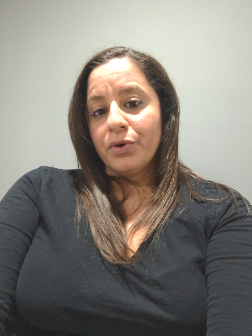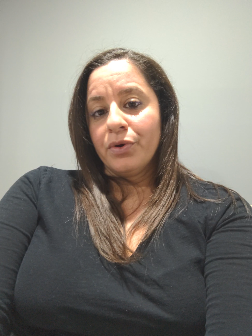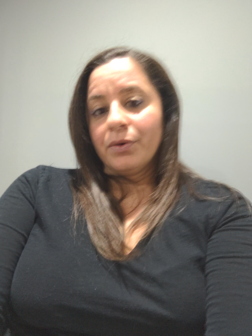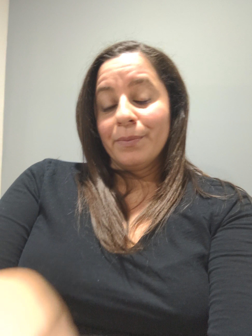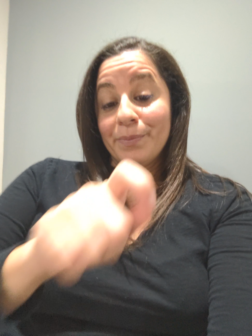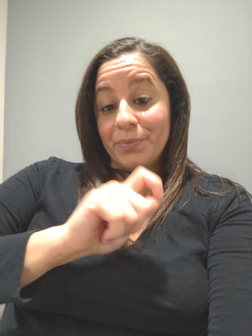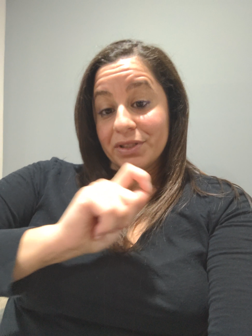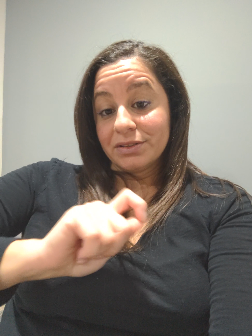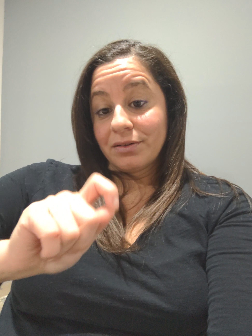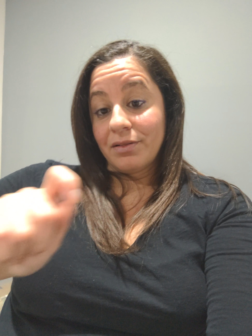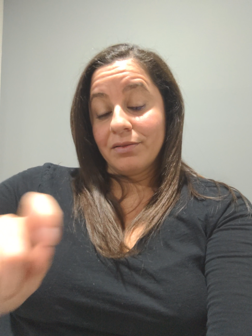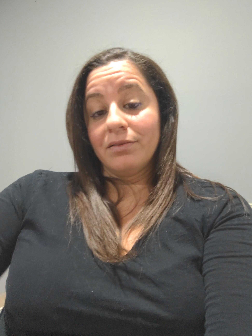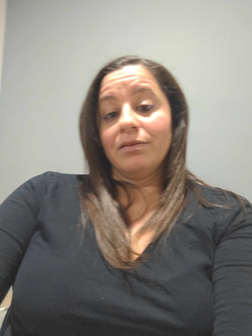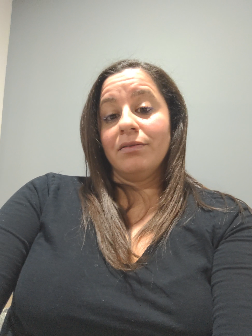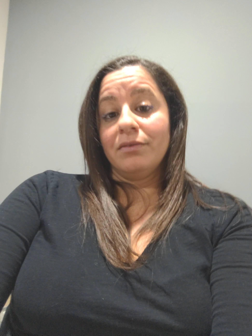pencil